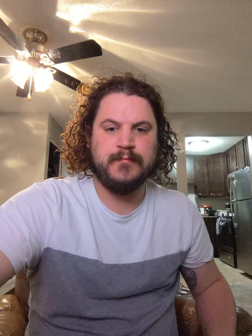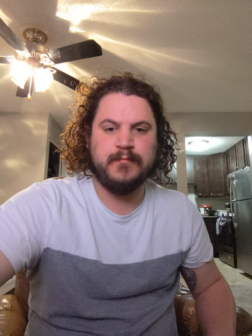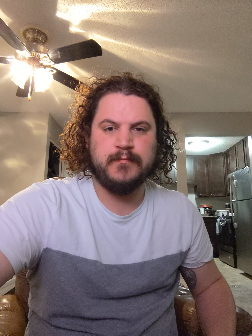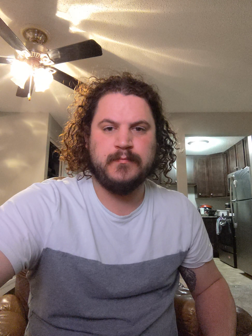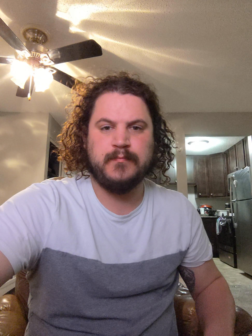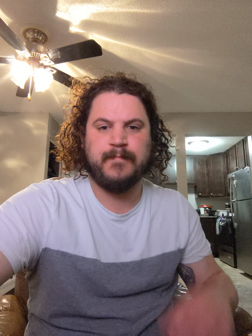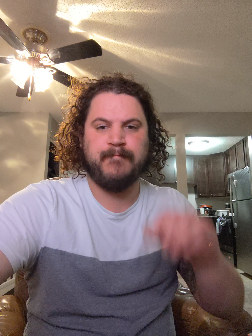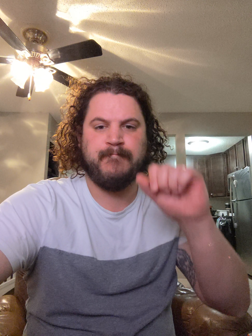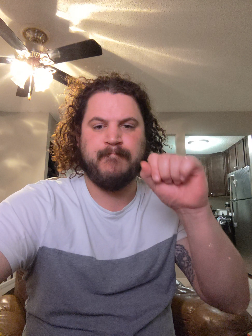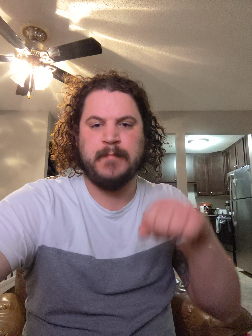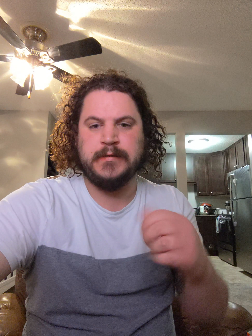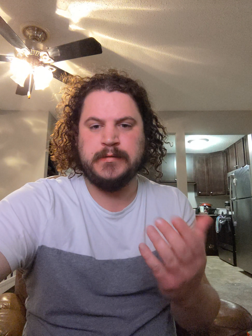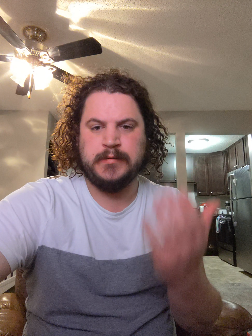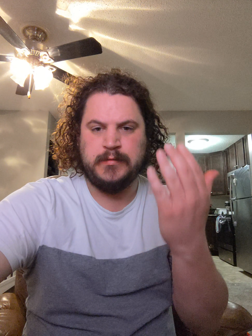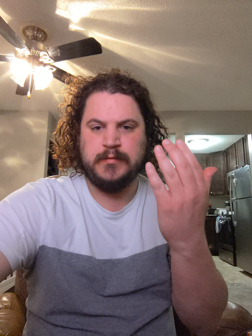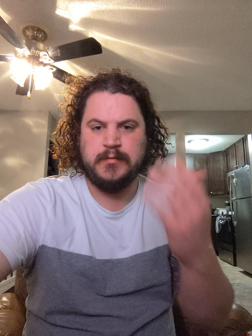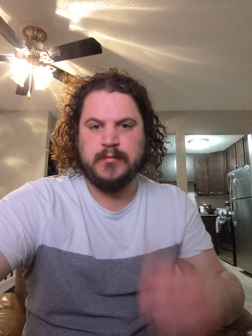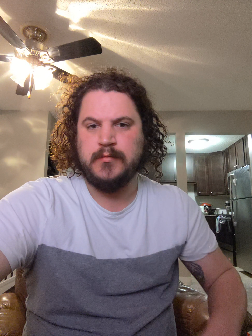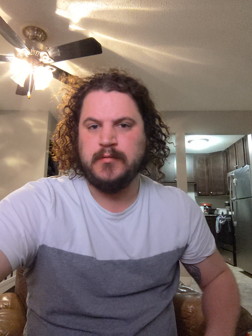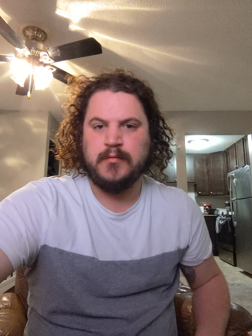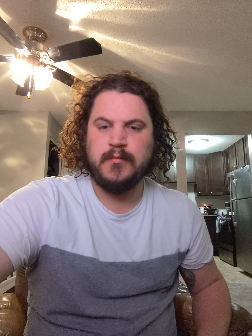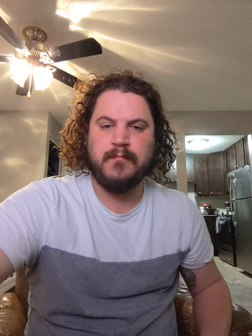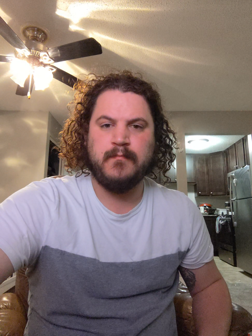mitten